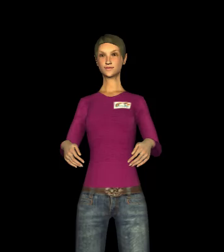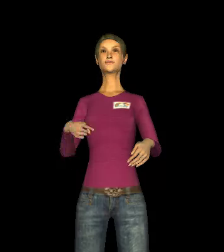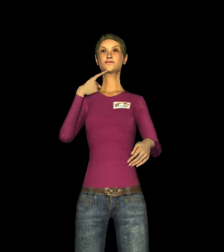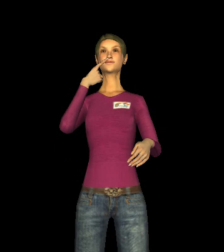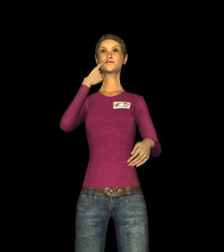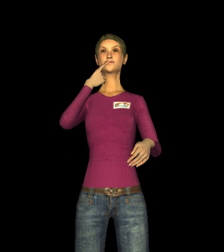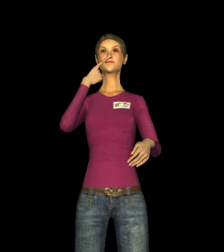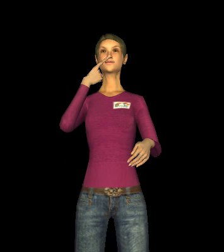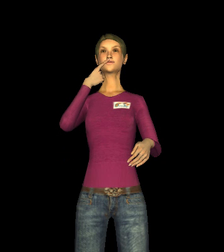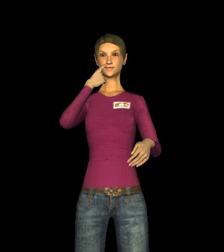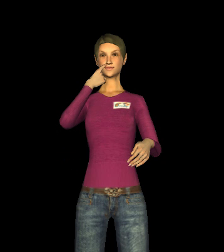طعم